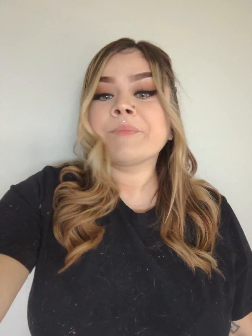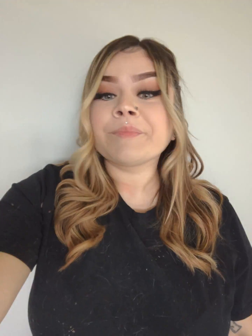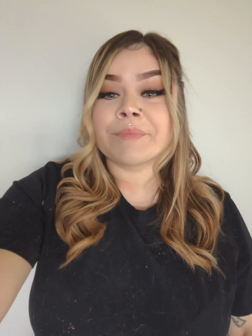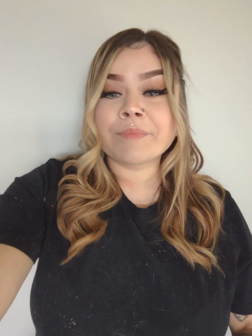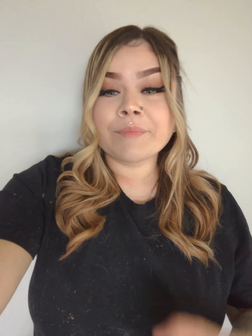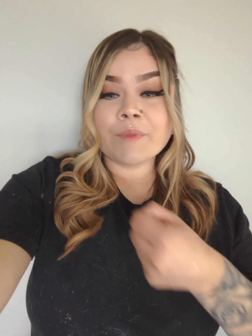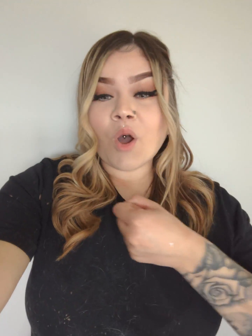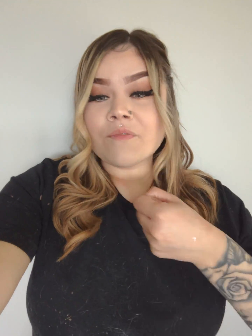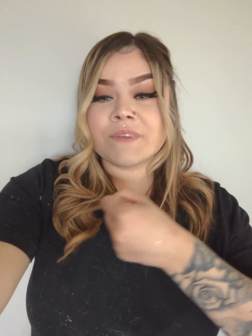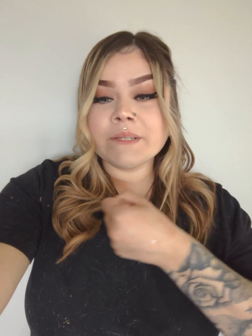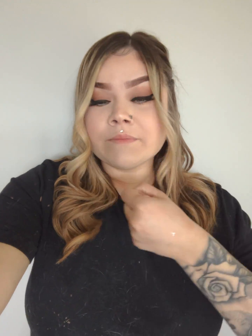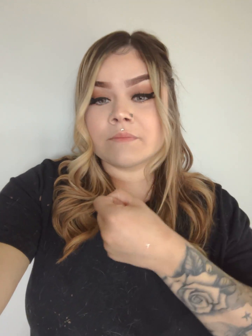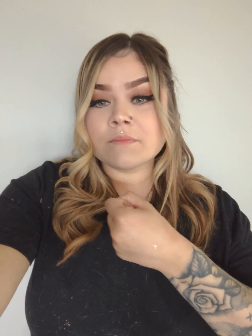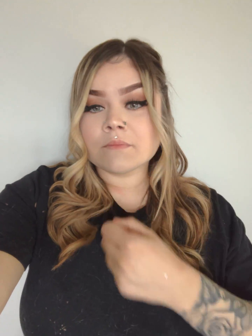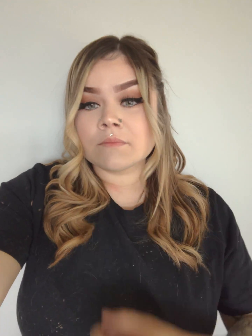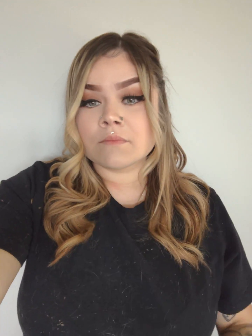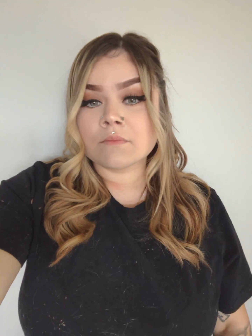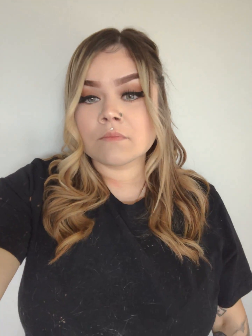coffee